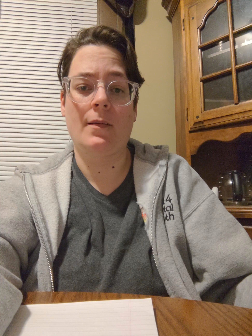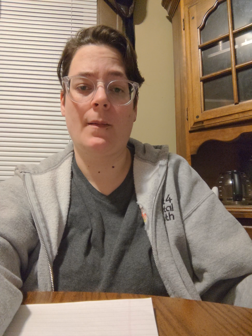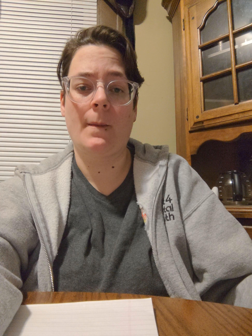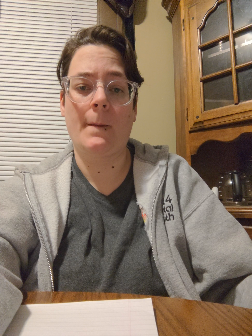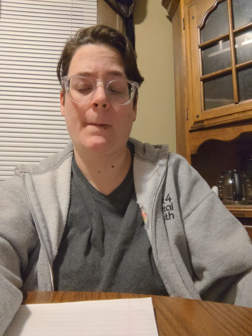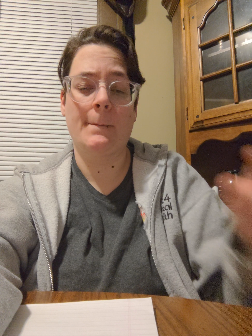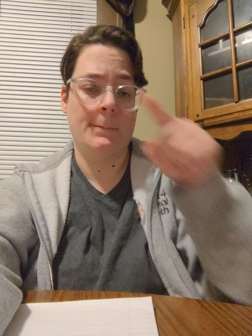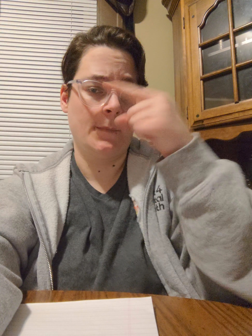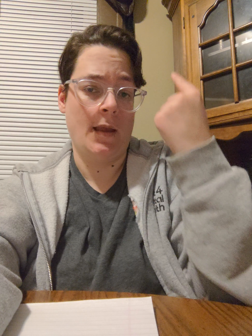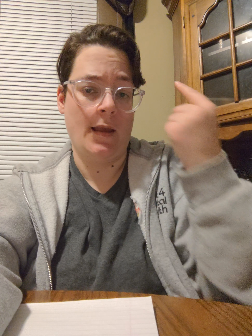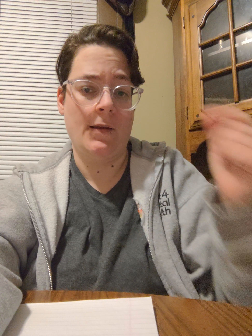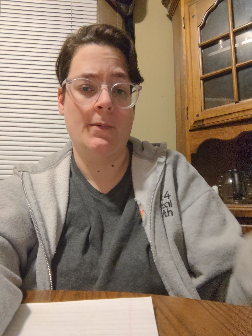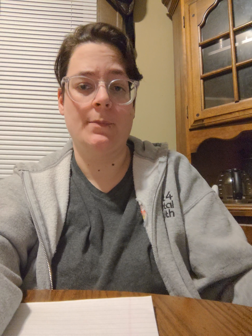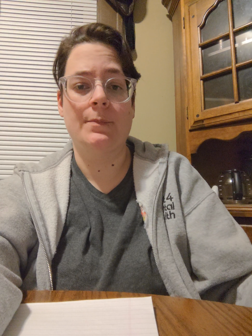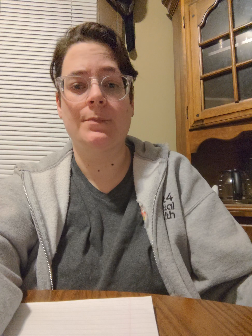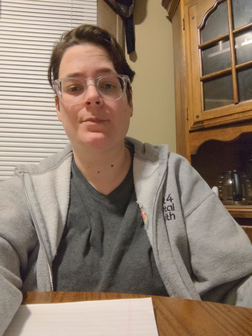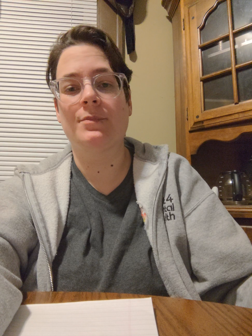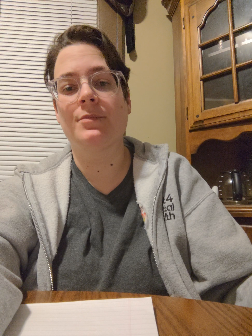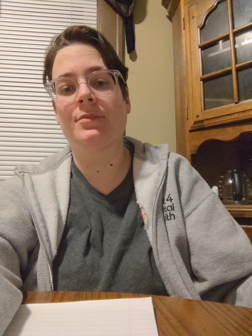black